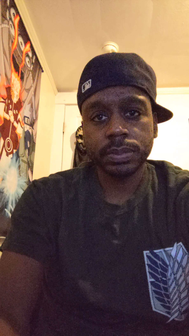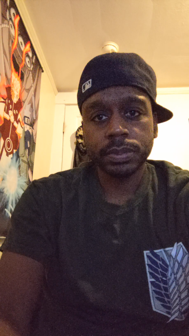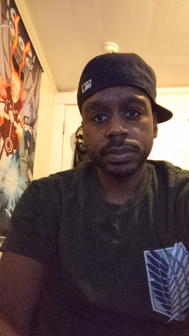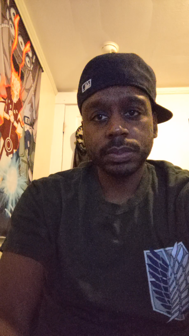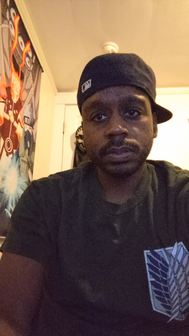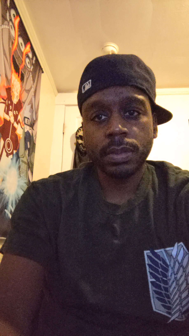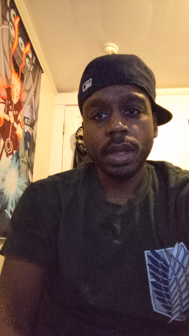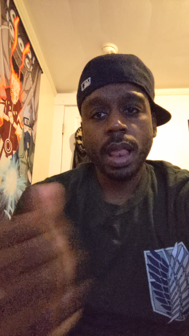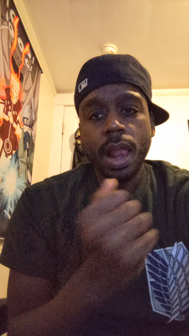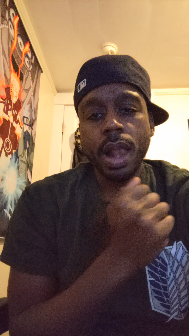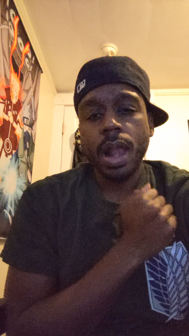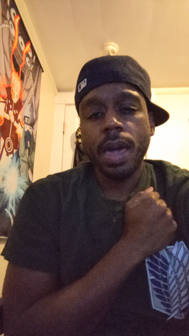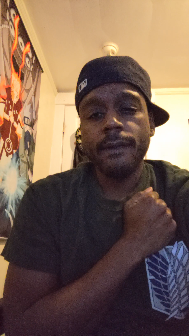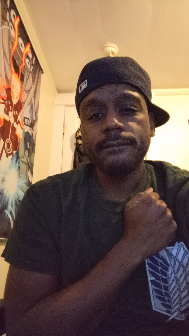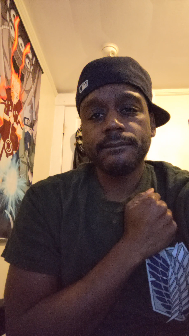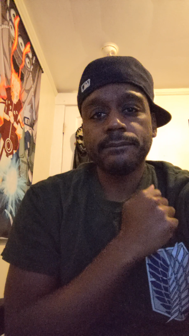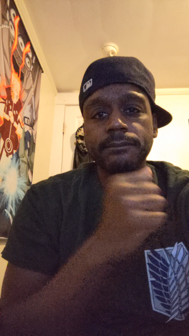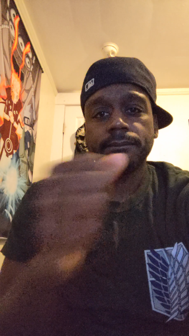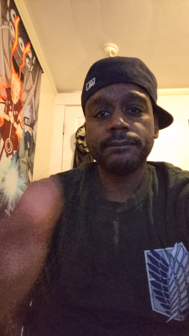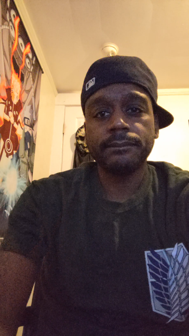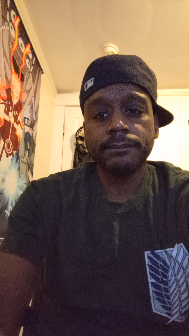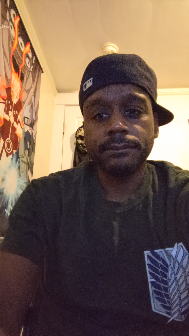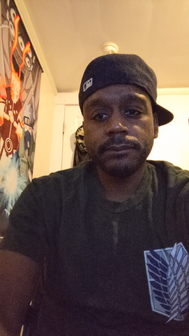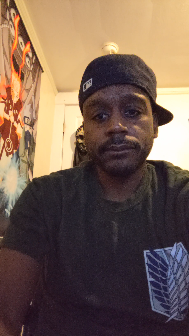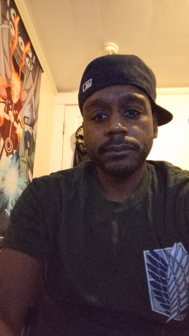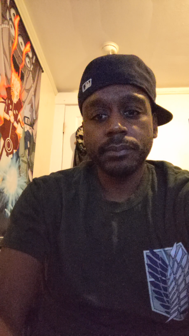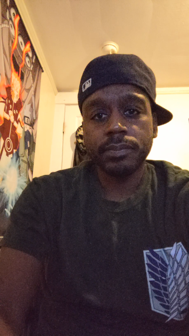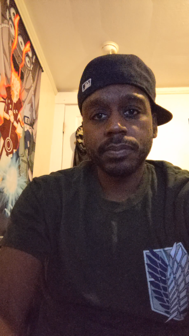love